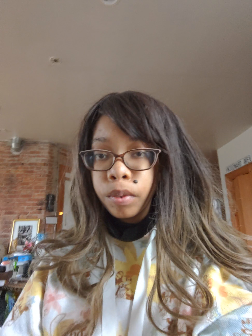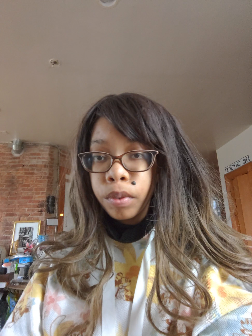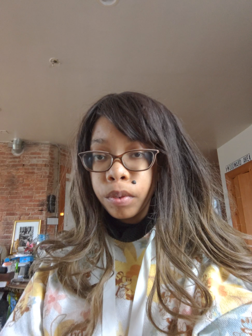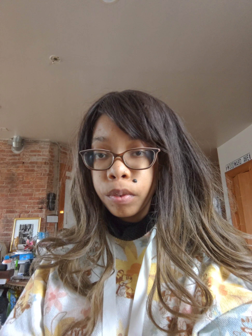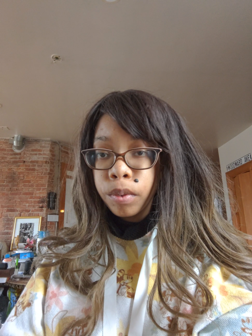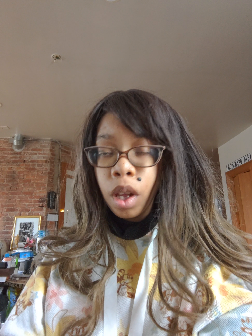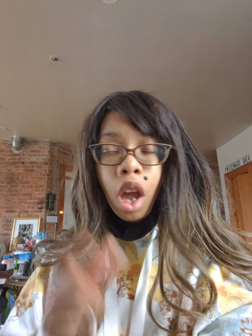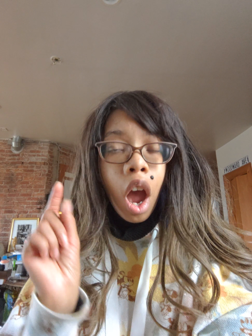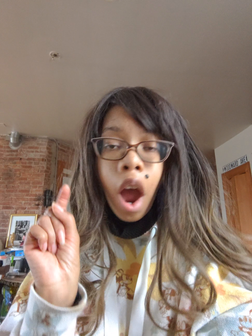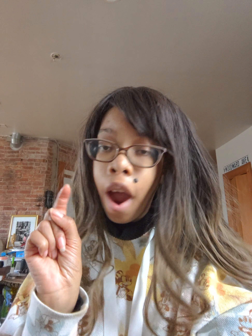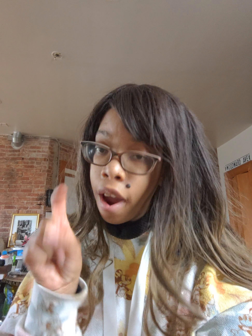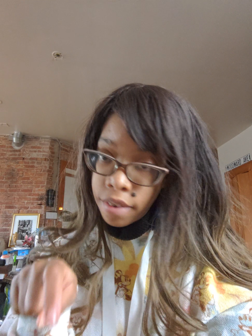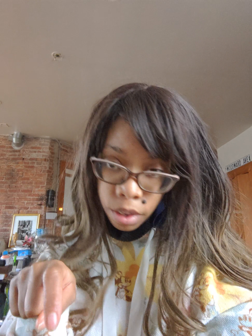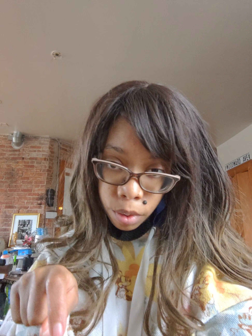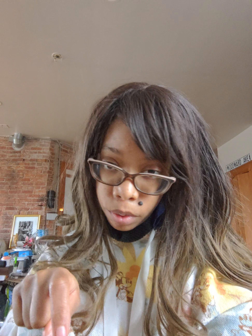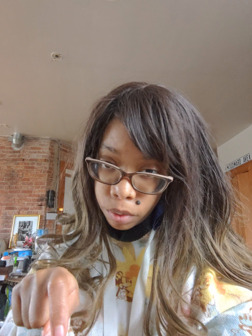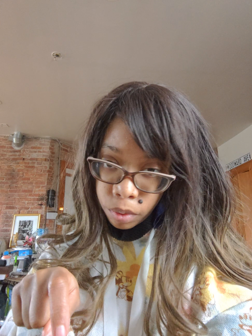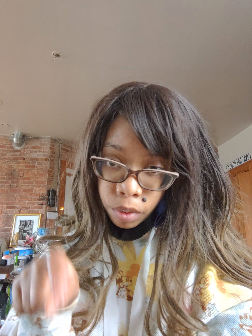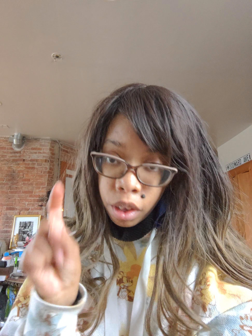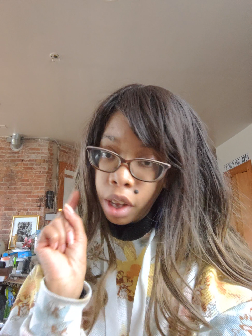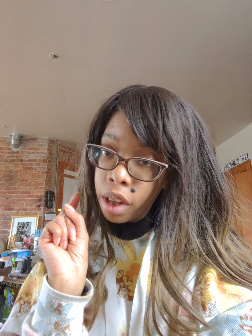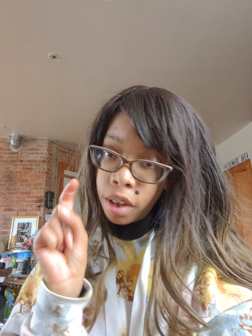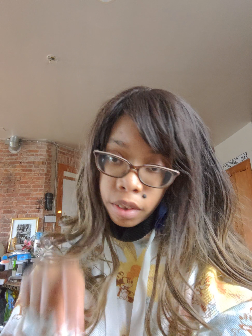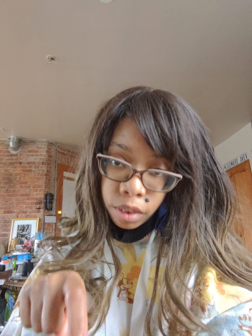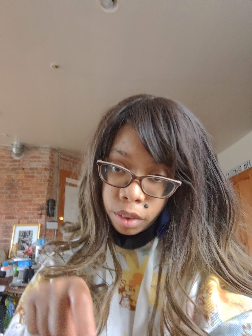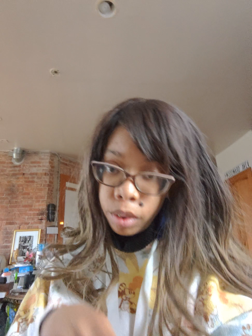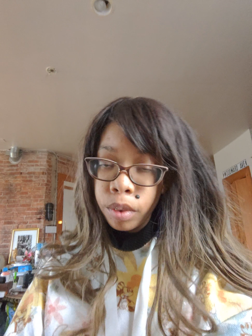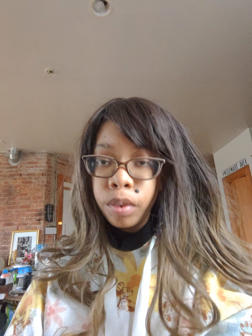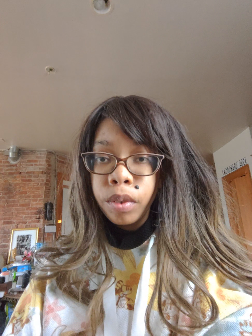have to